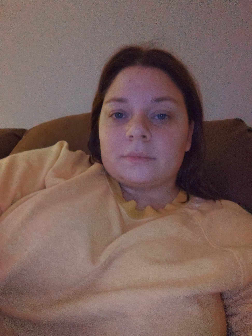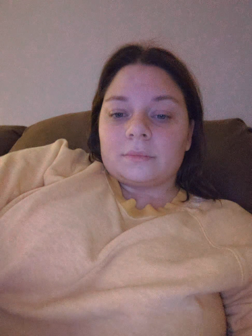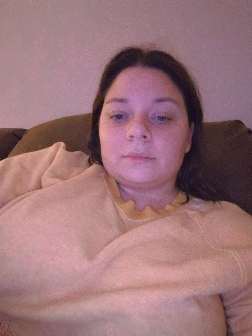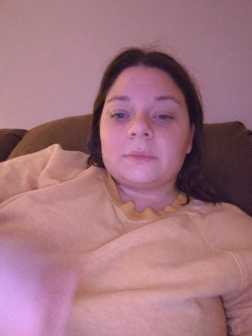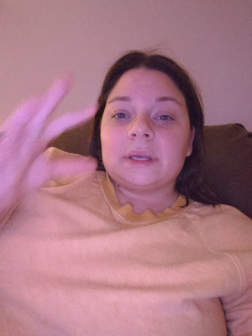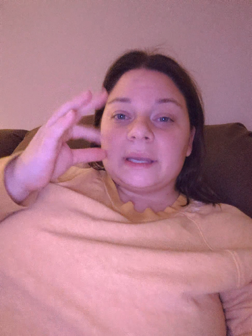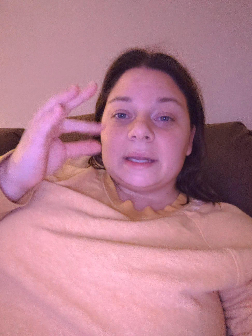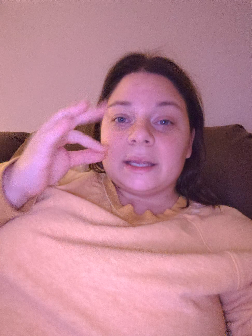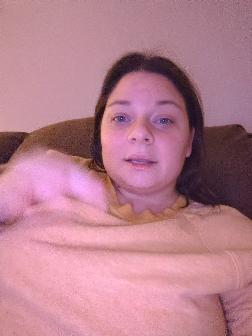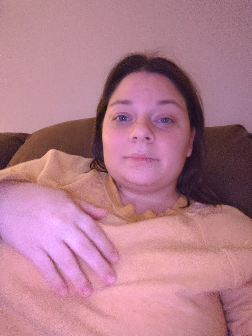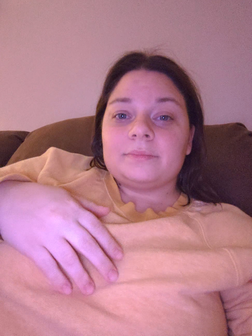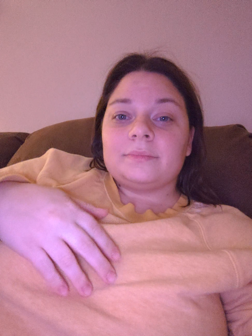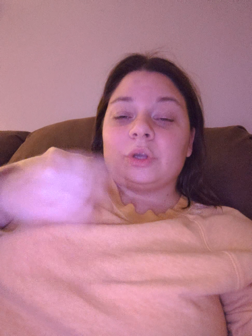kitty